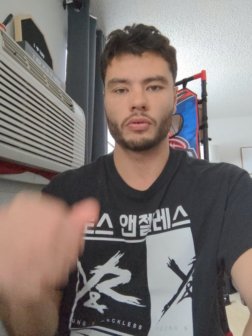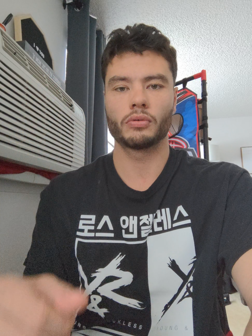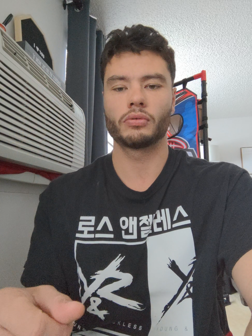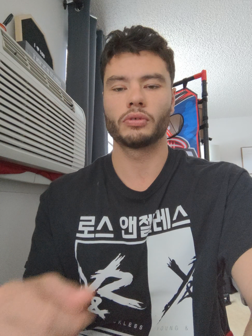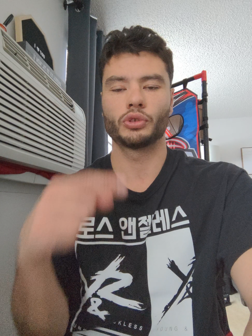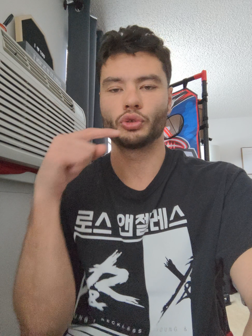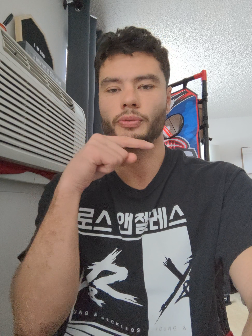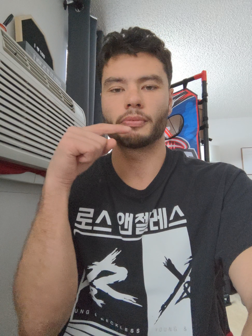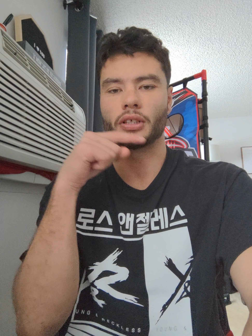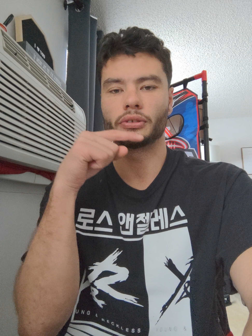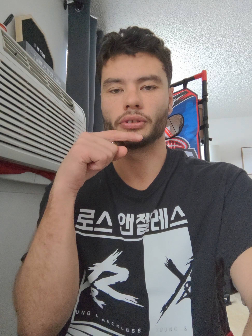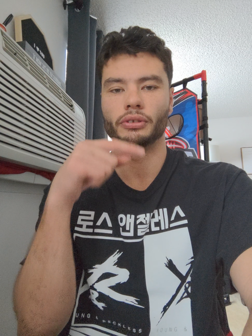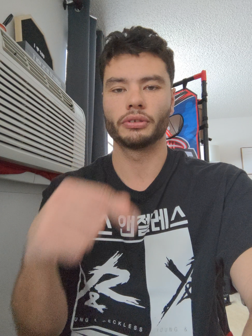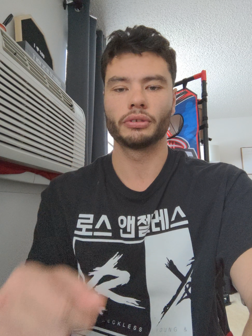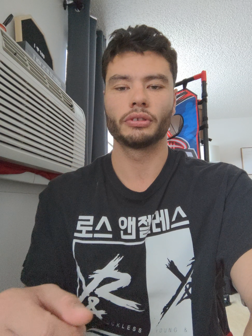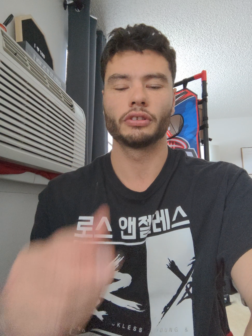toothbrush